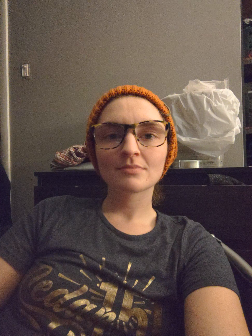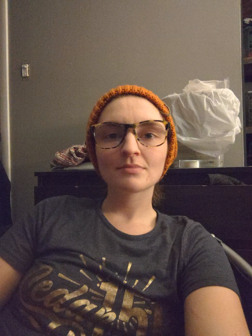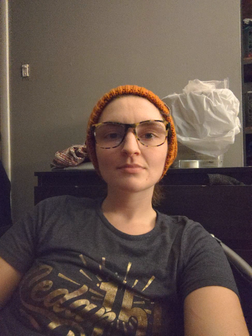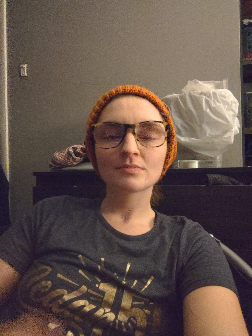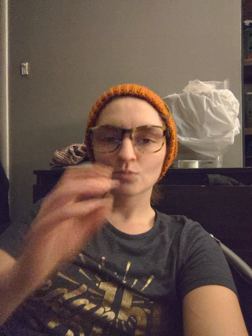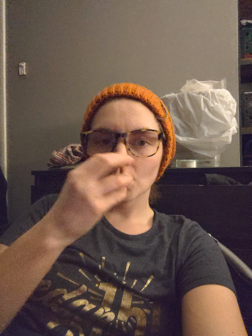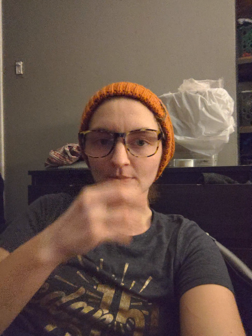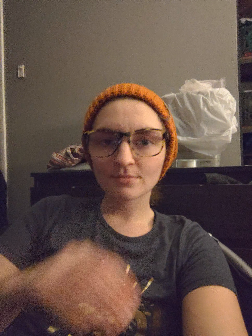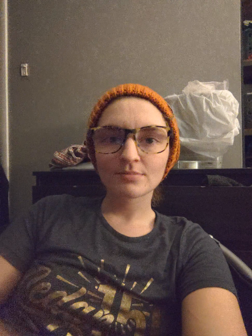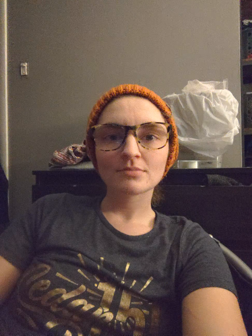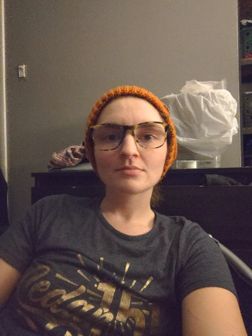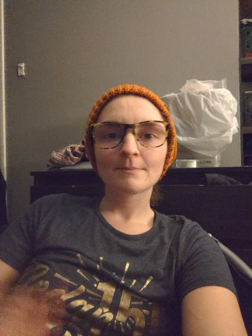clown